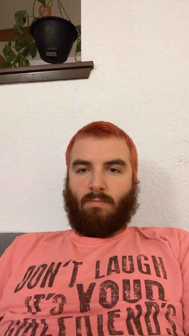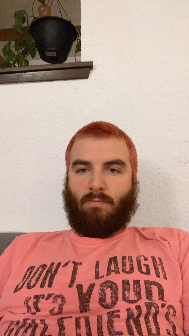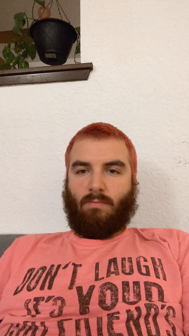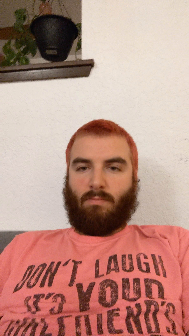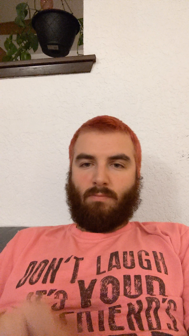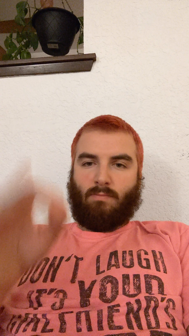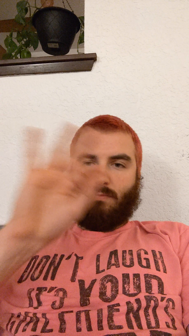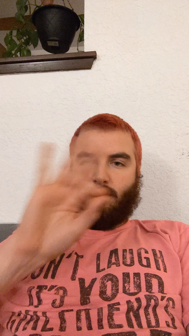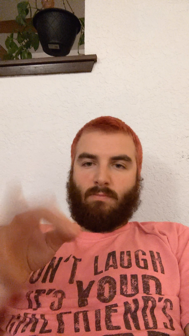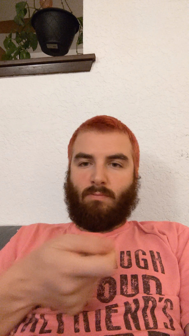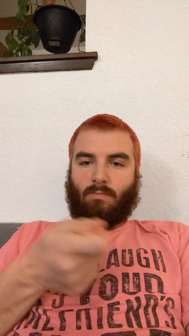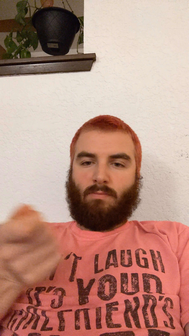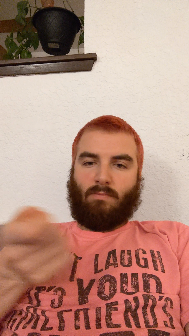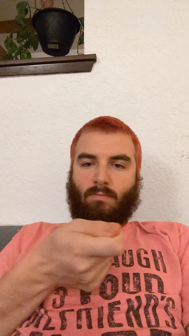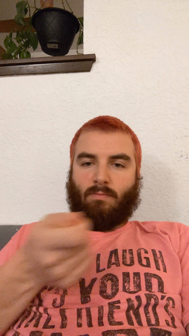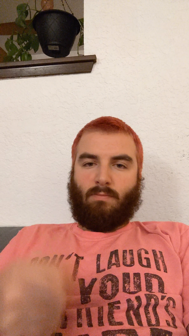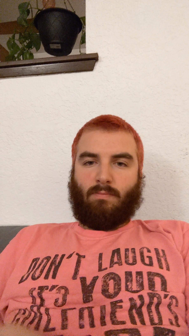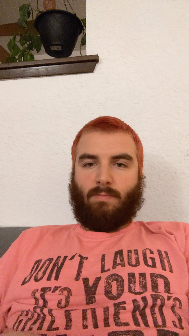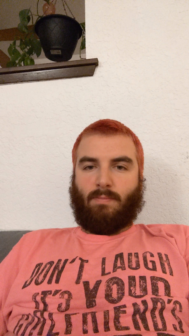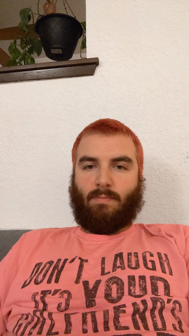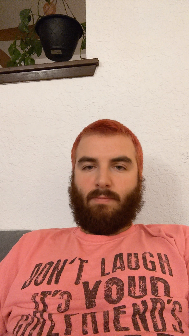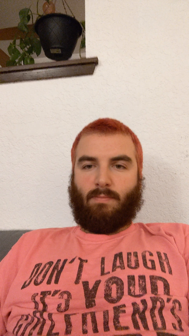hose